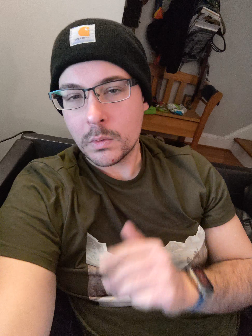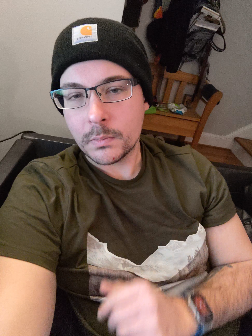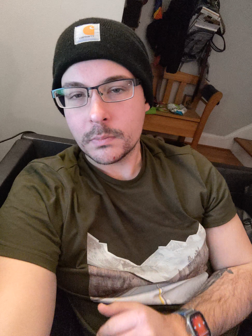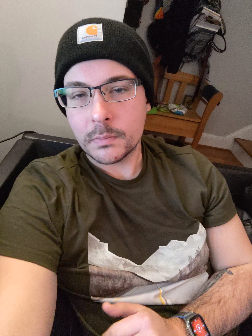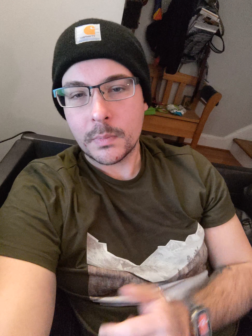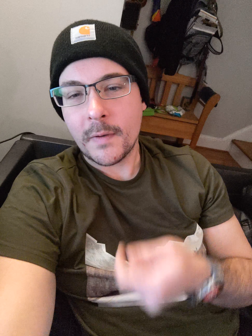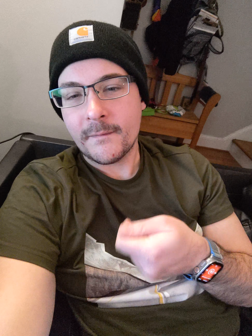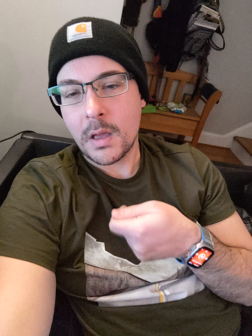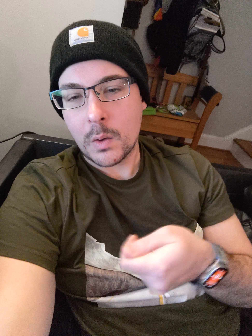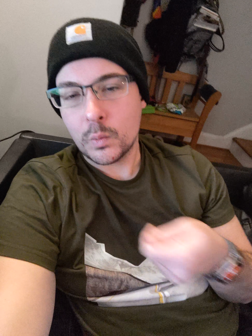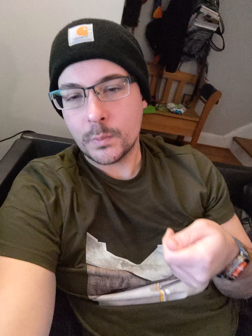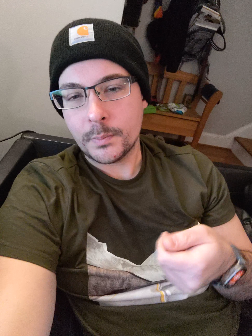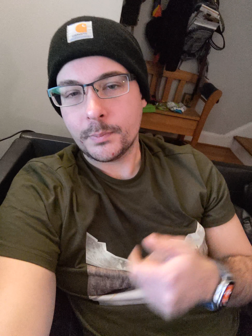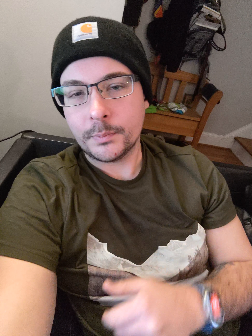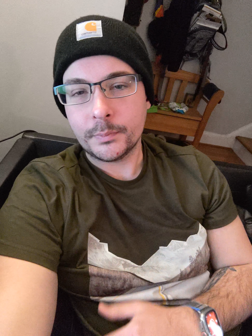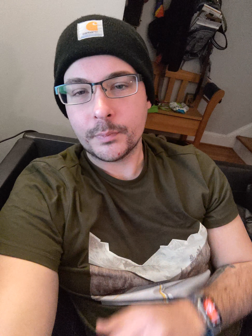vacuum